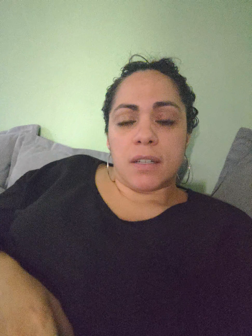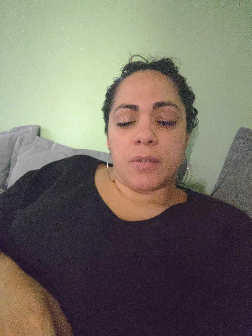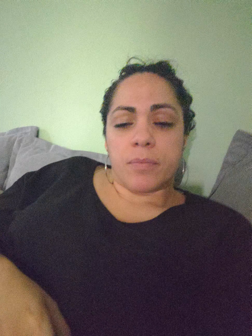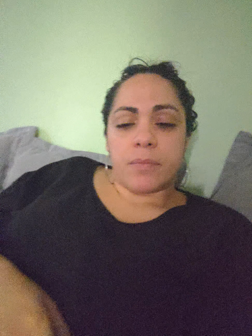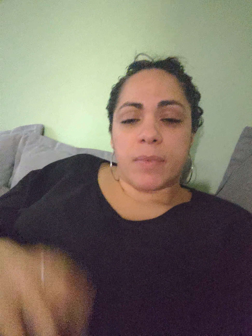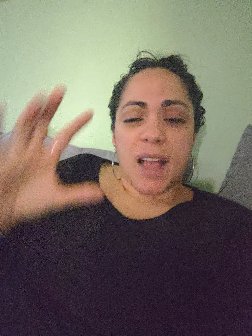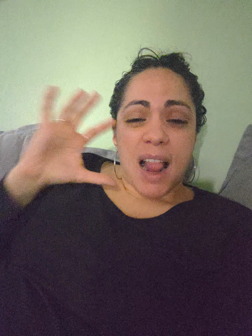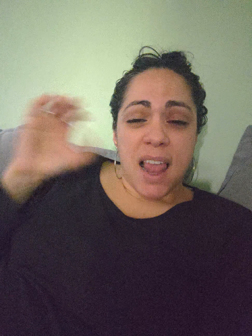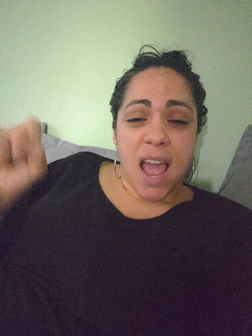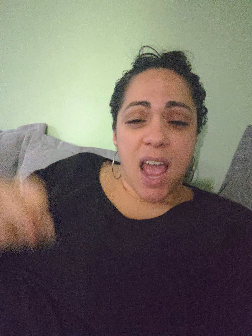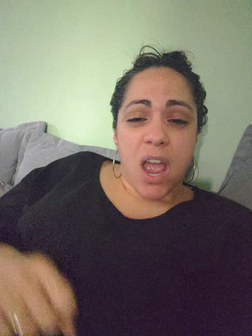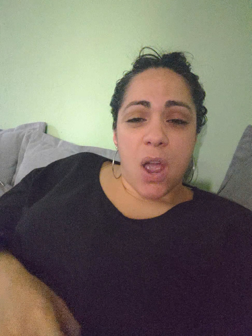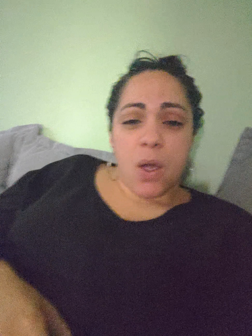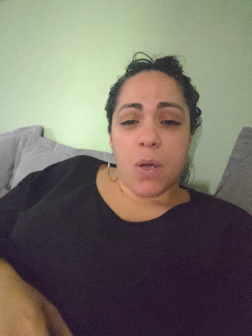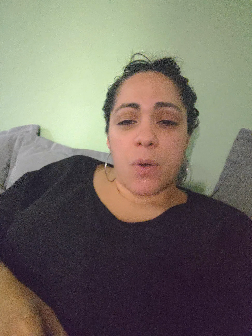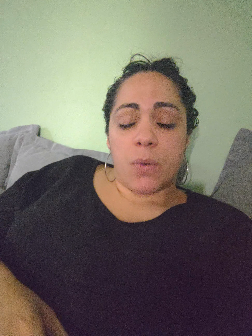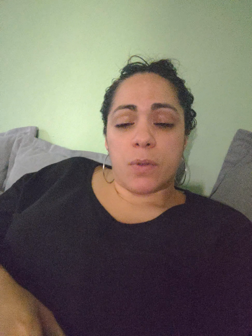loud